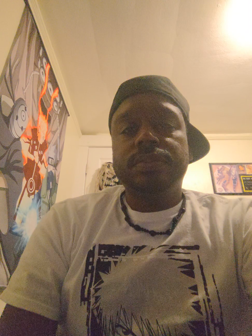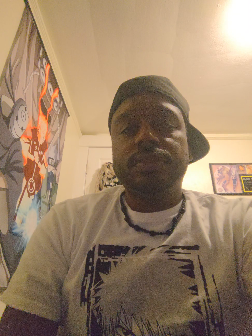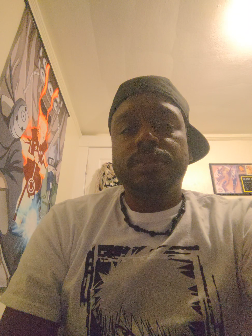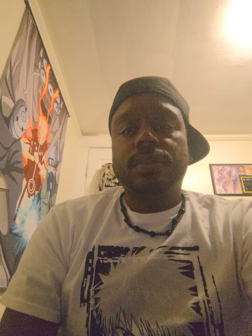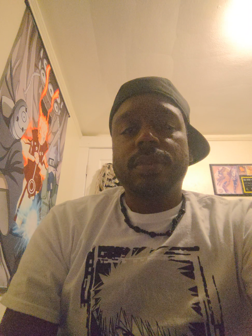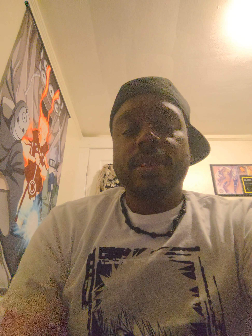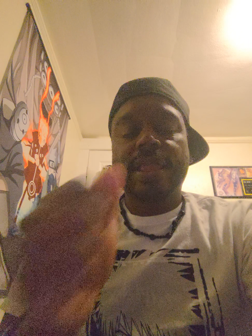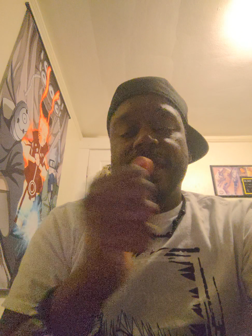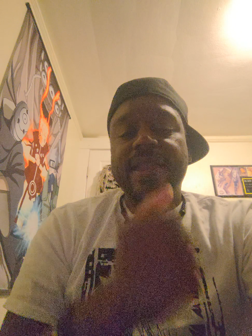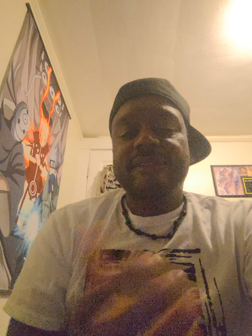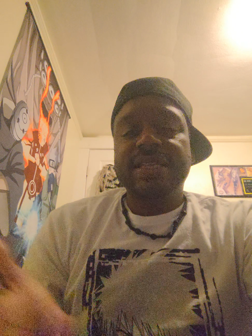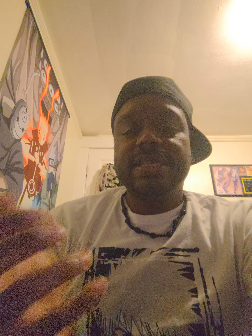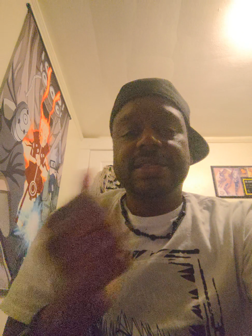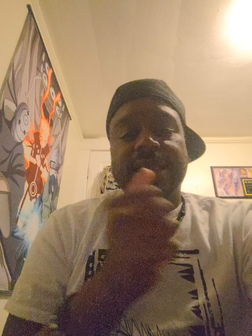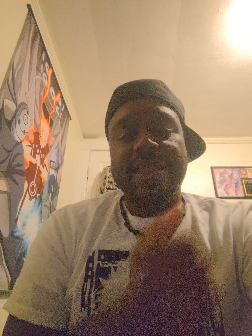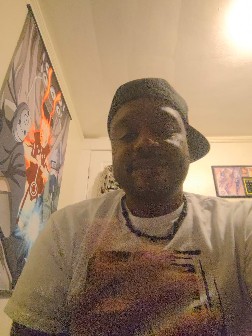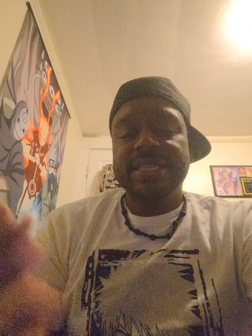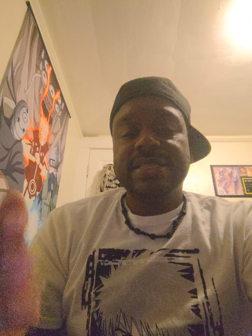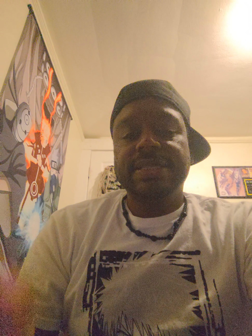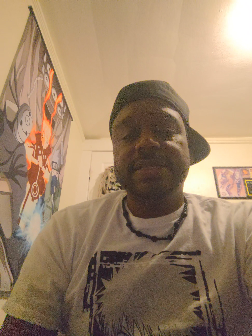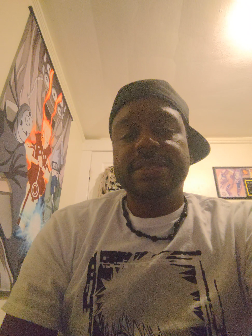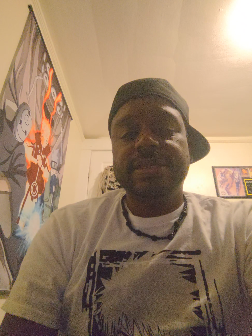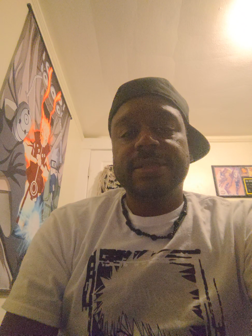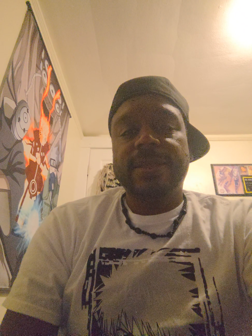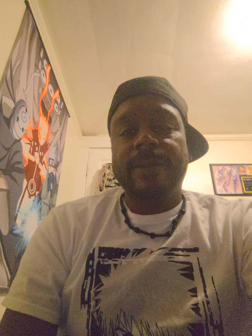every